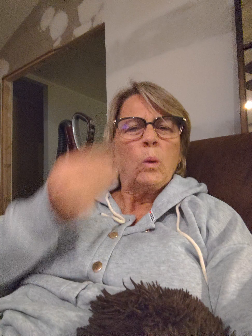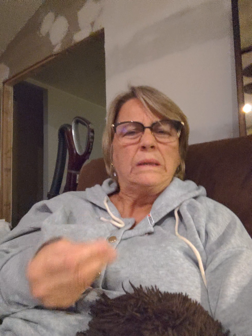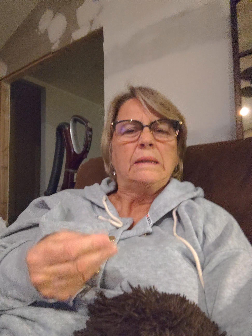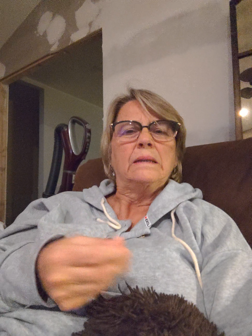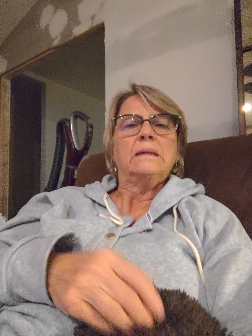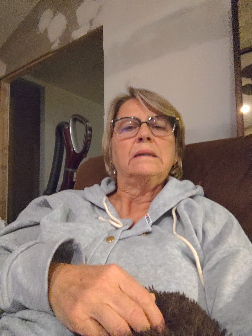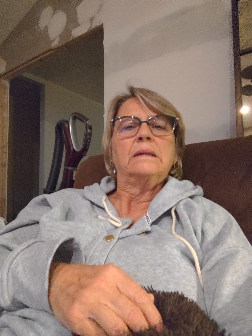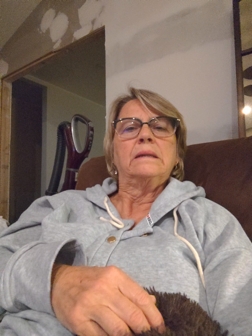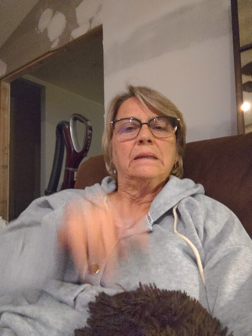wet